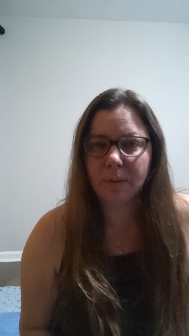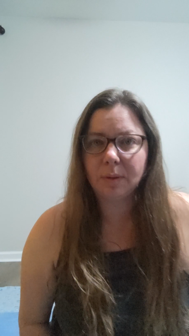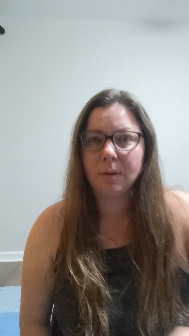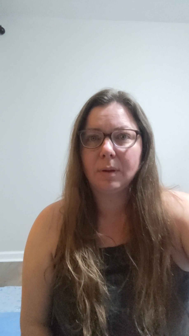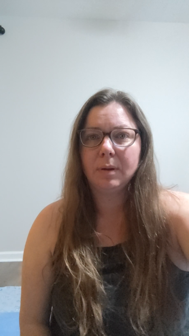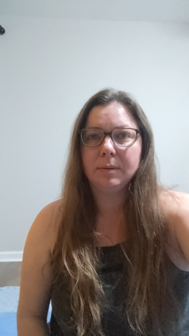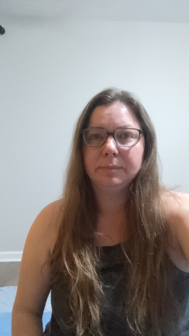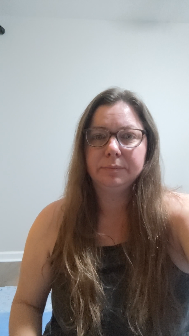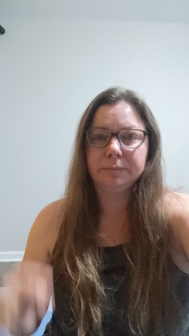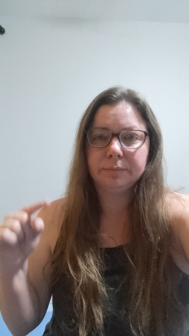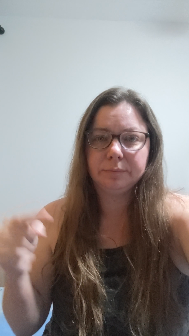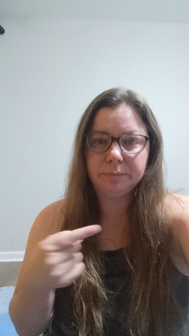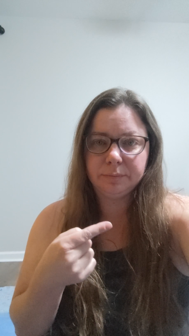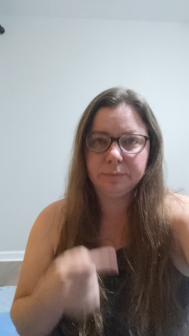hurt